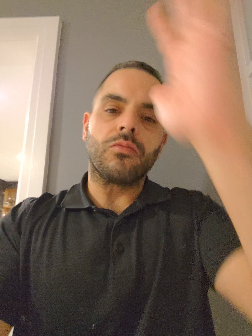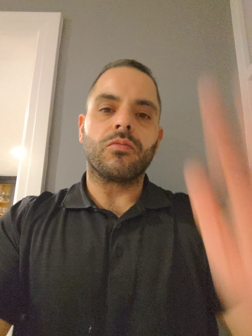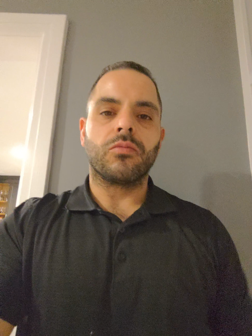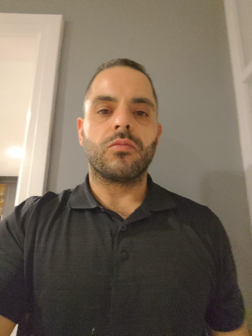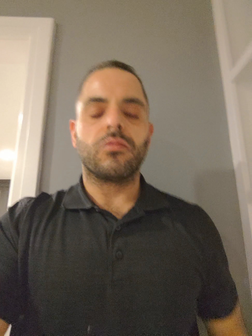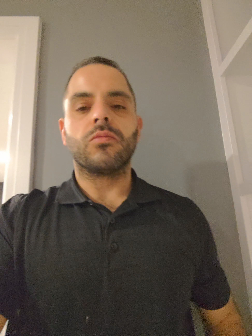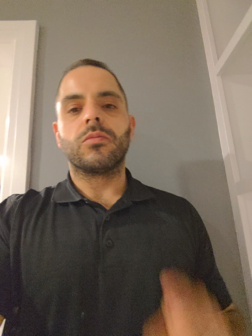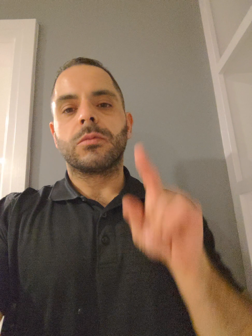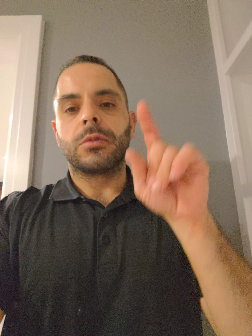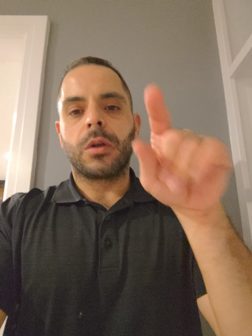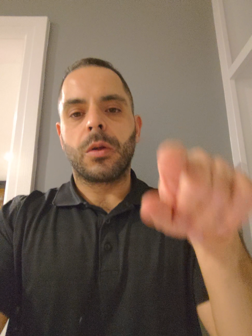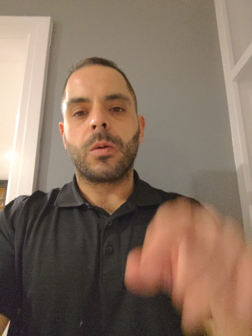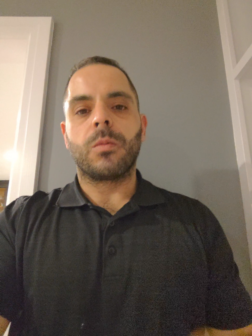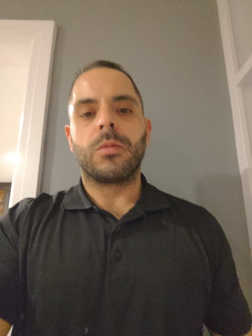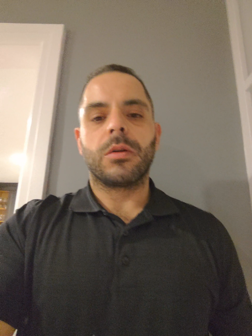go